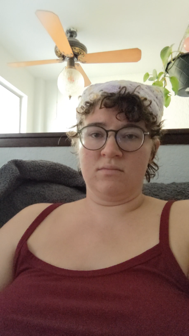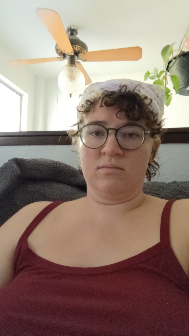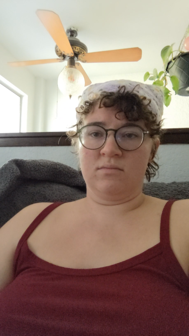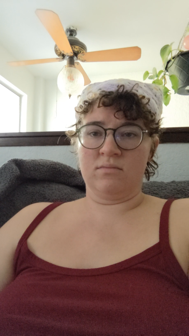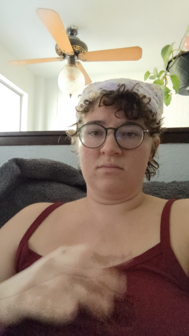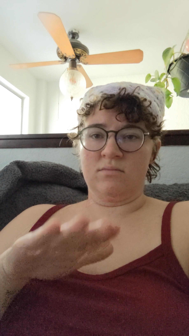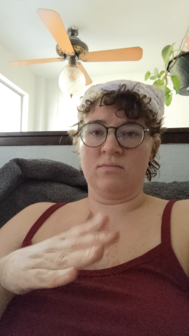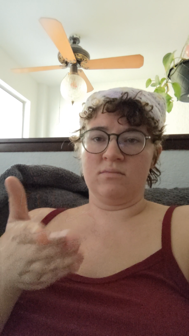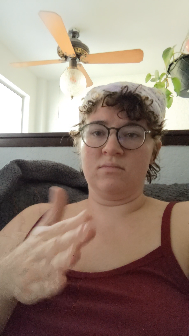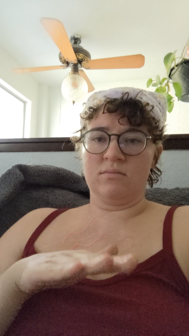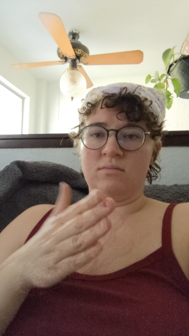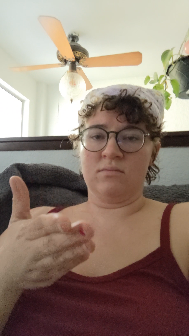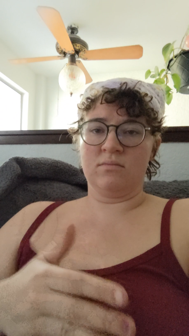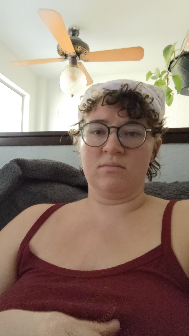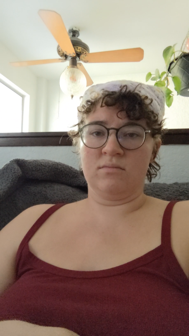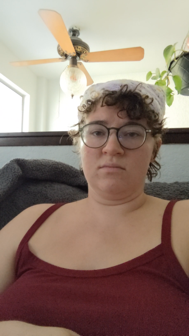kitchen